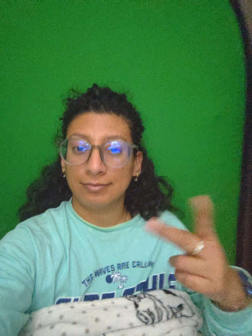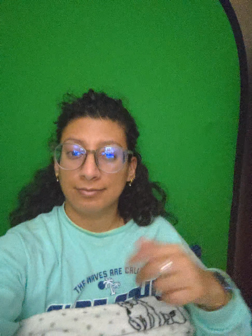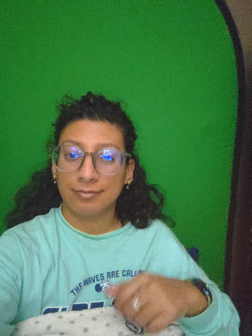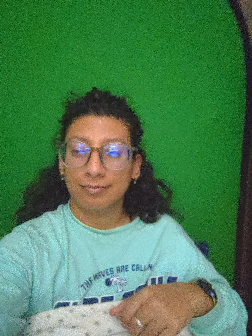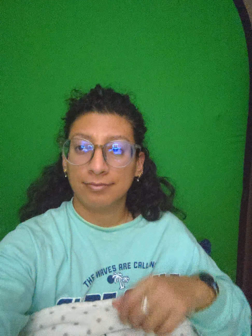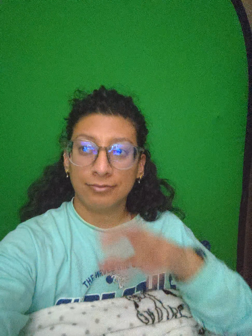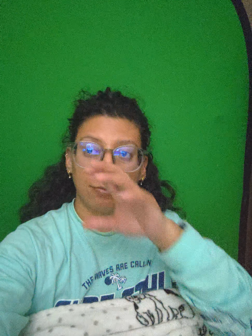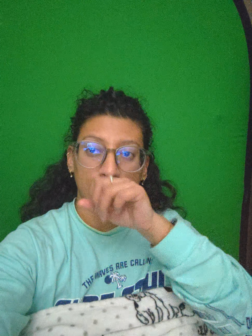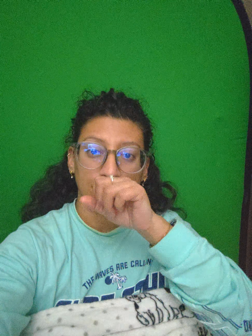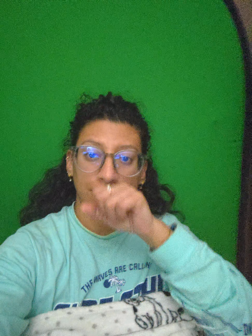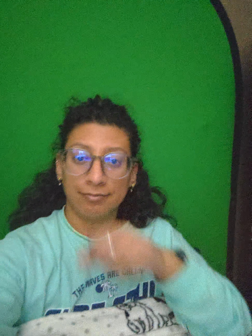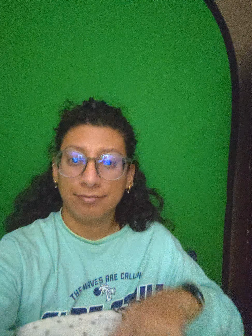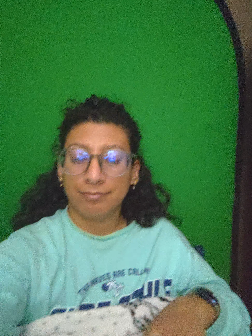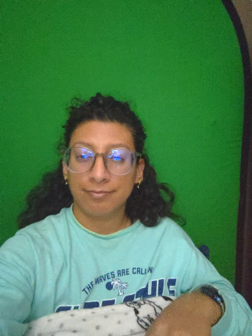orange